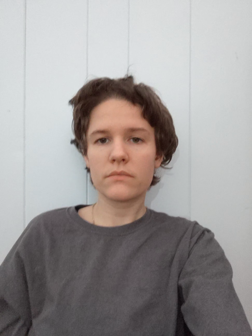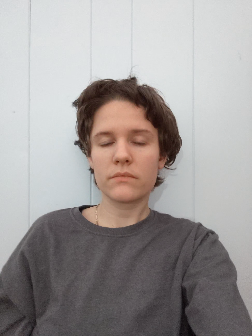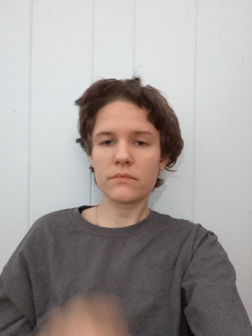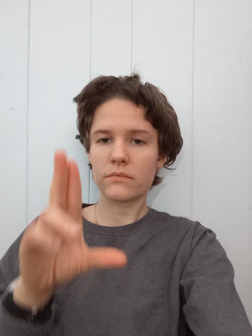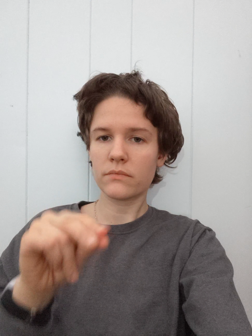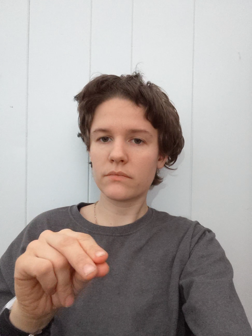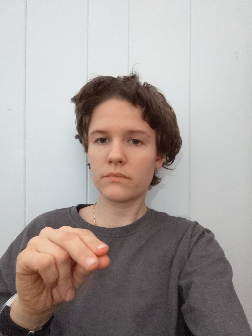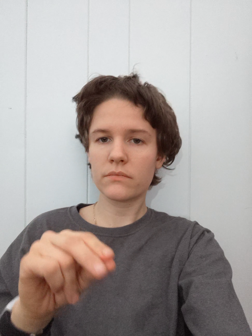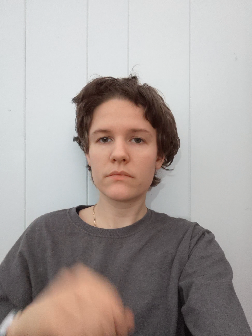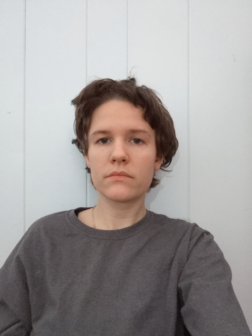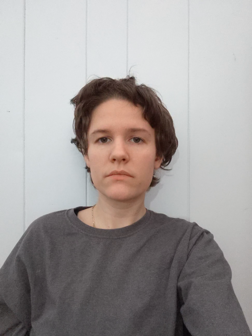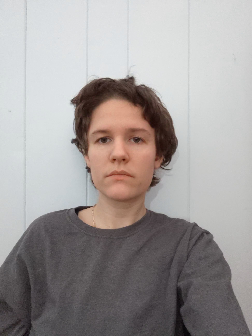no